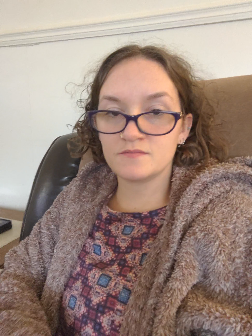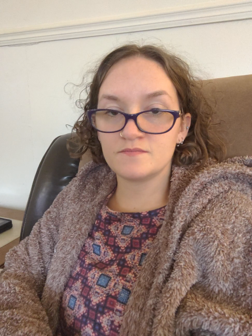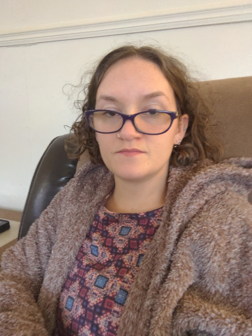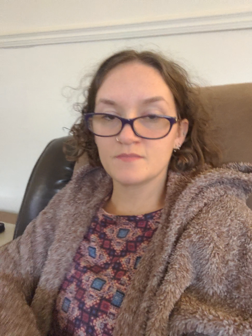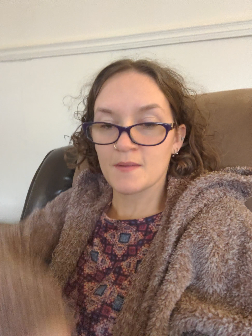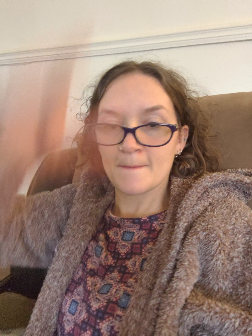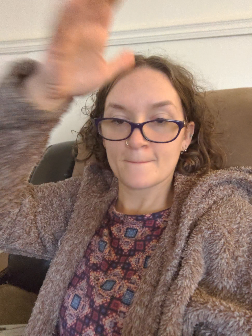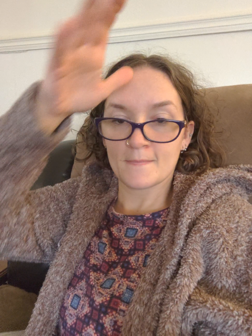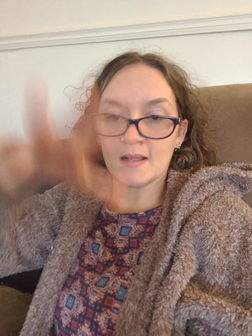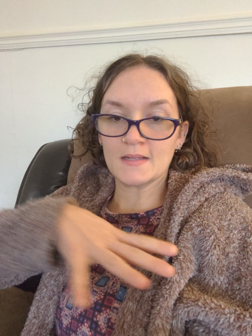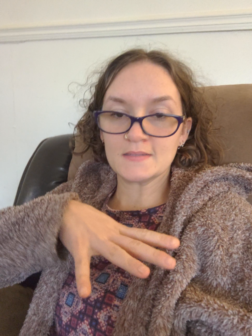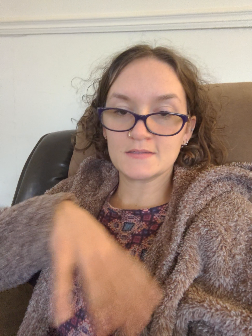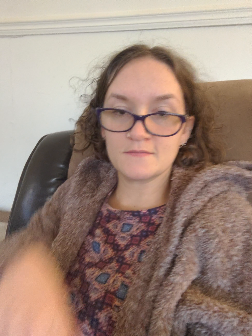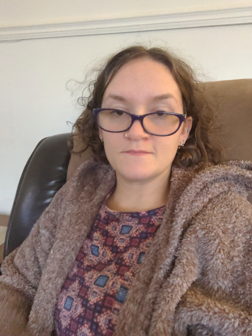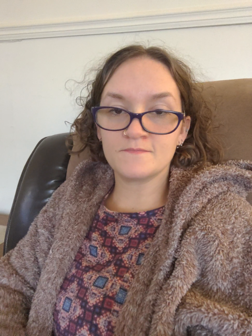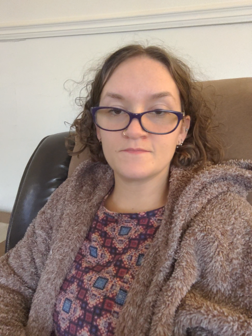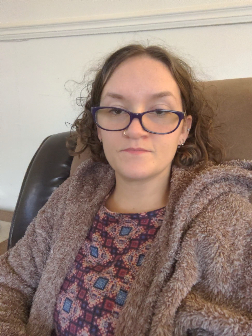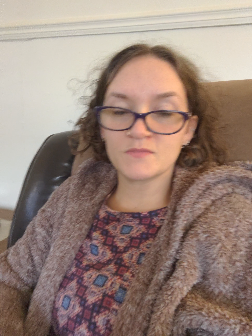man